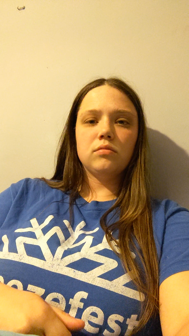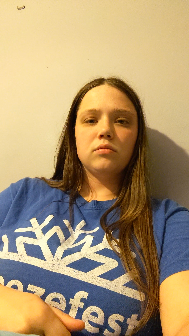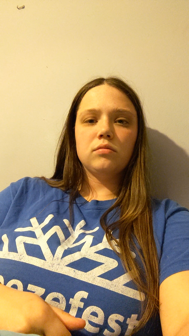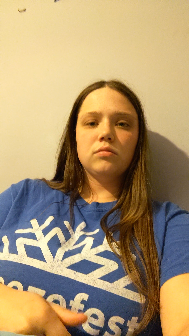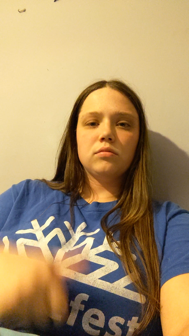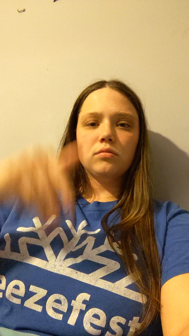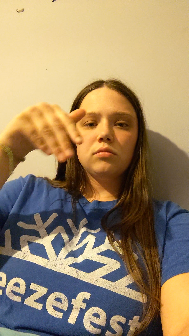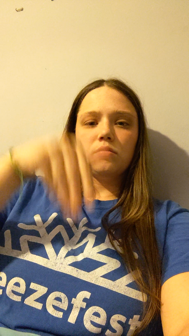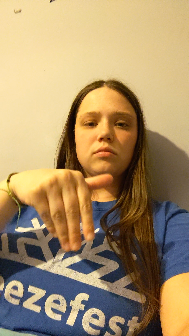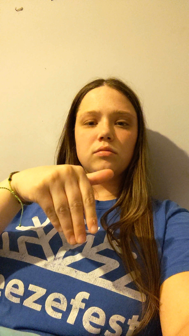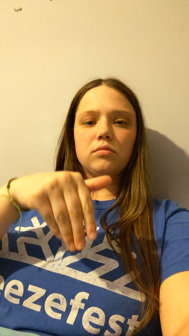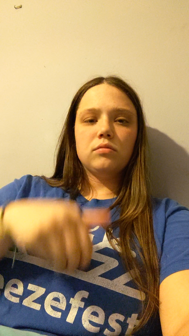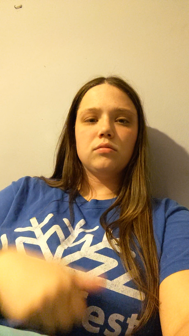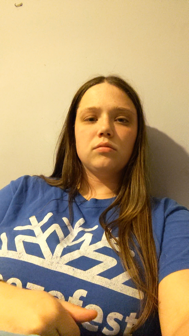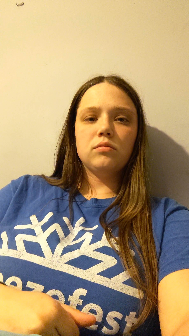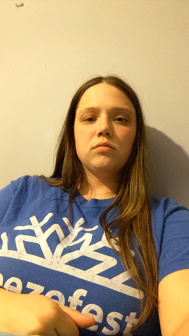night night